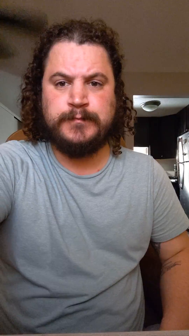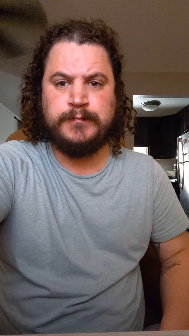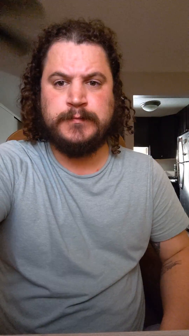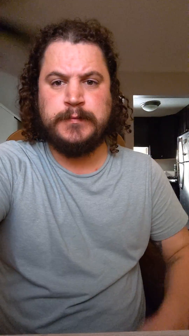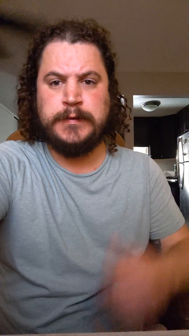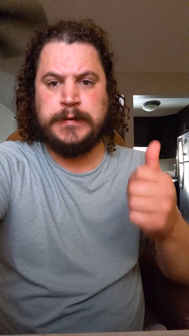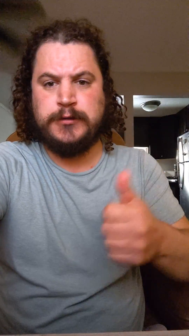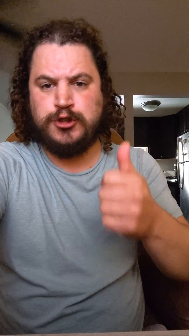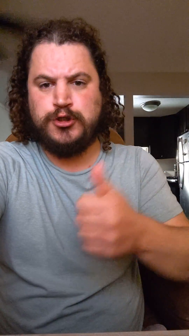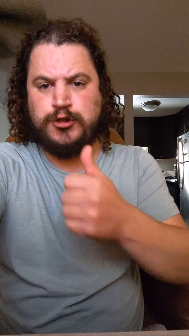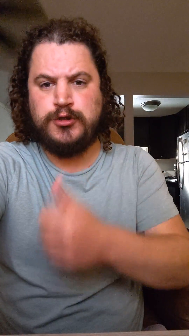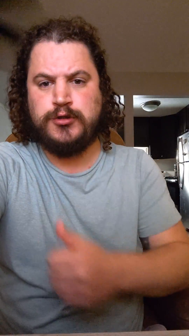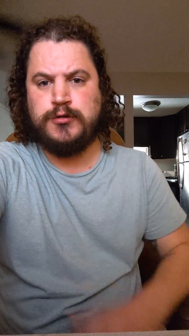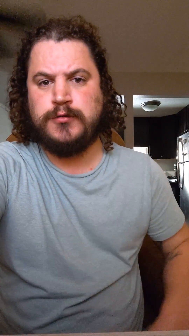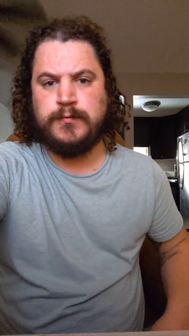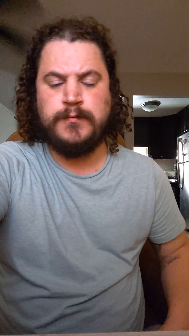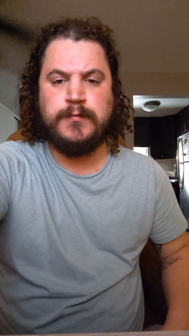each